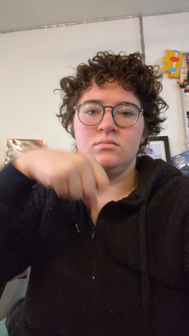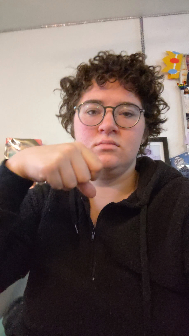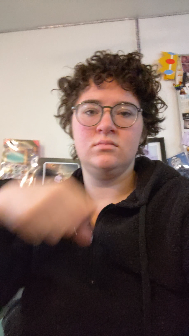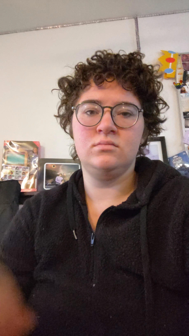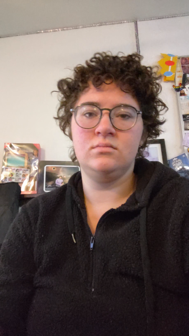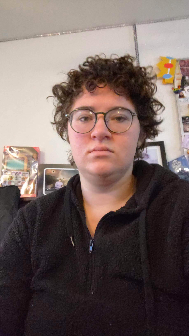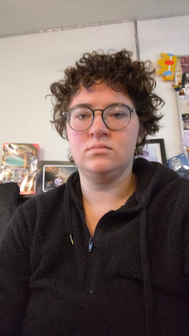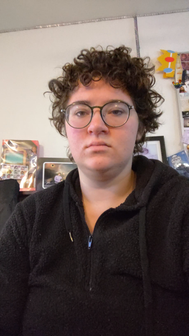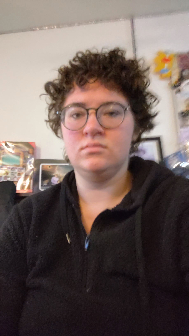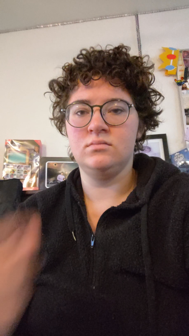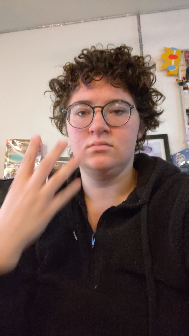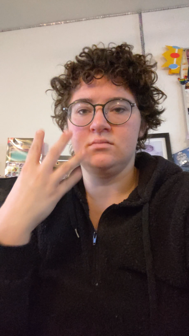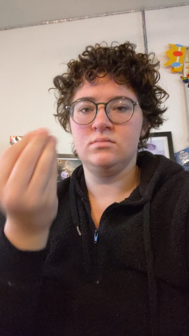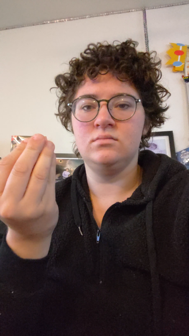going to